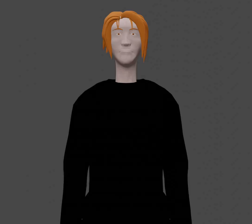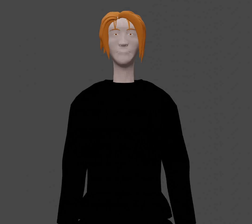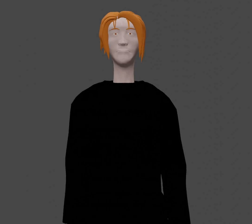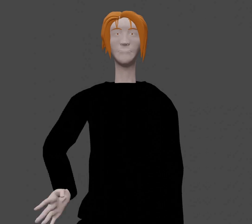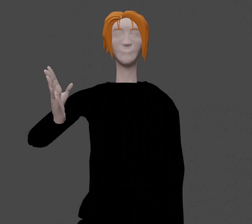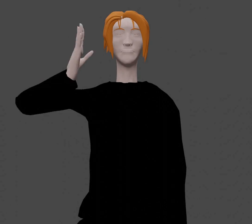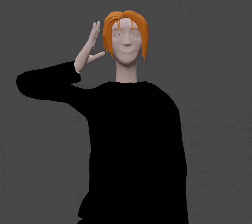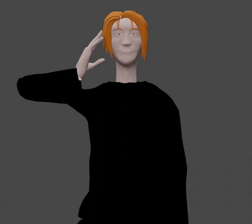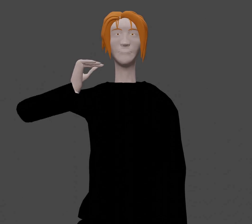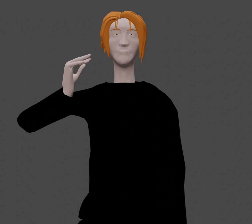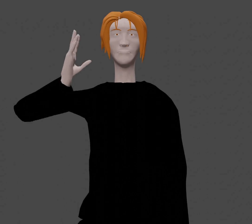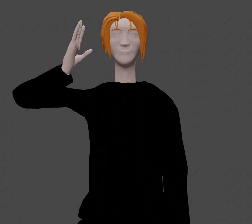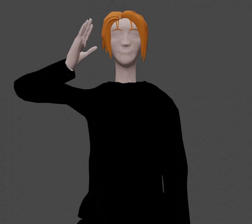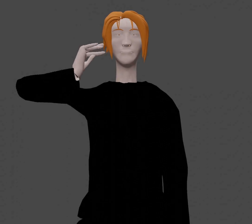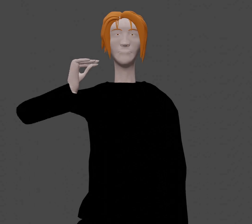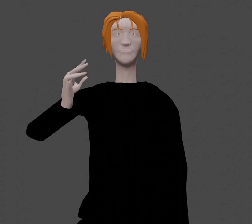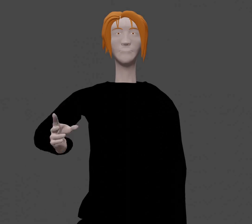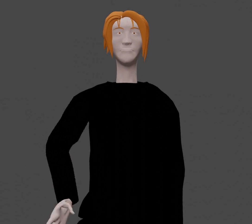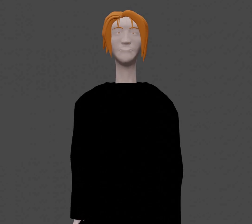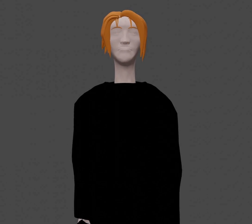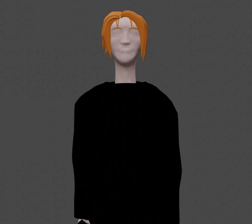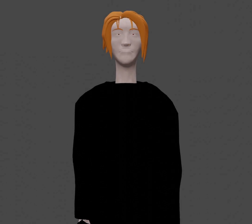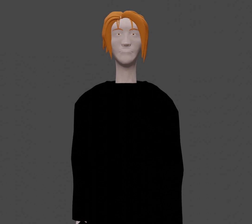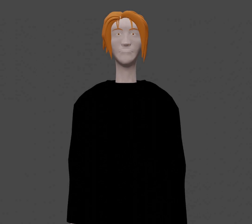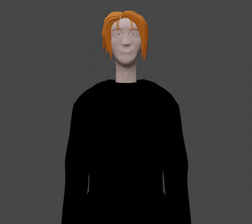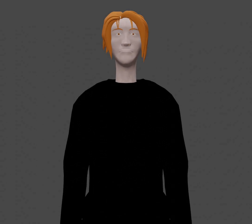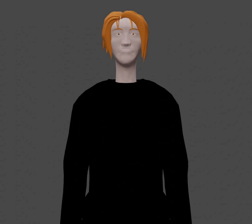Background (Experience)